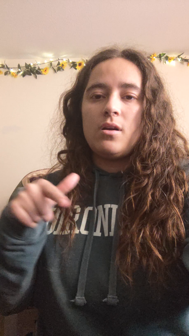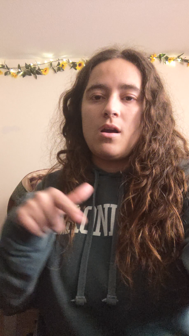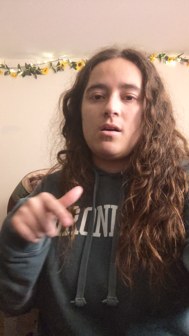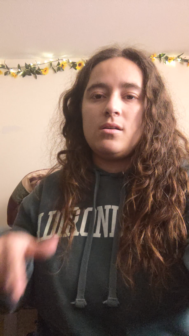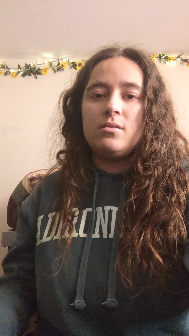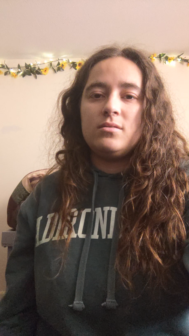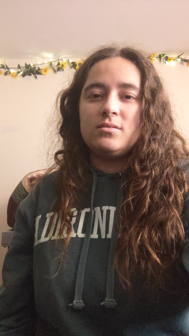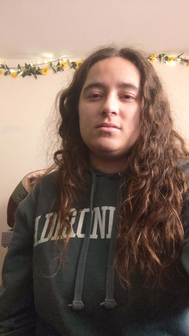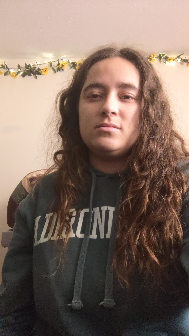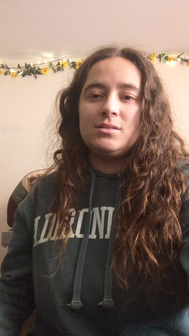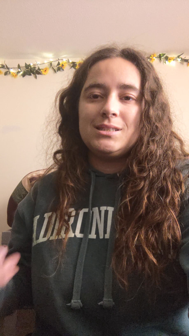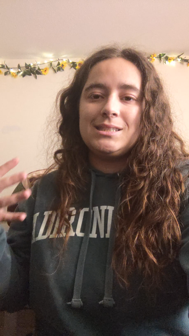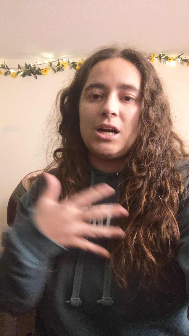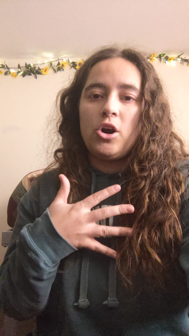scared